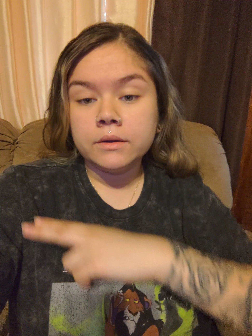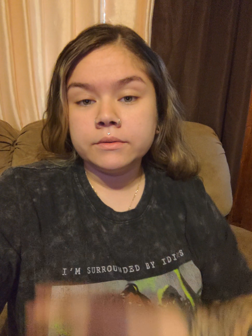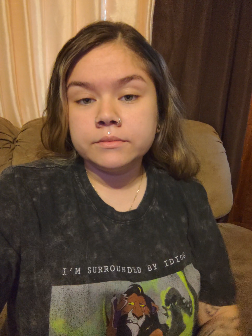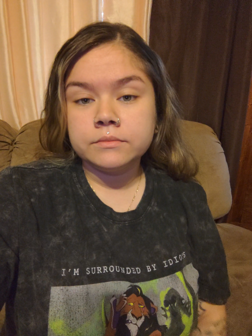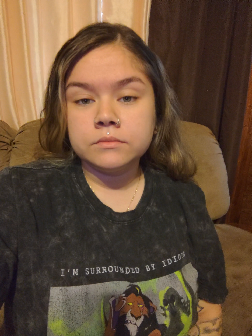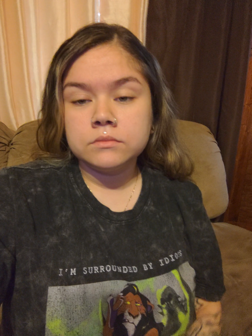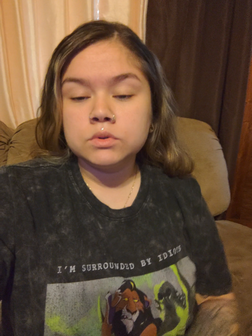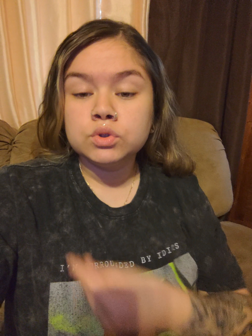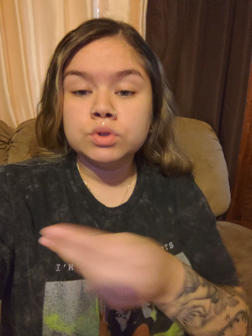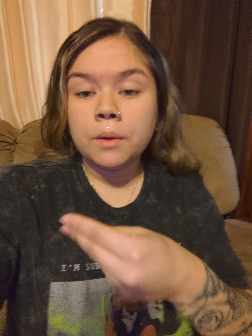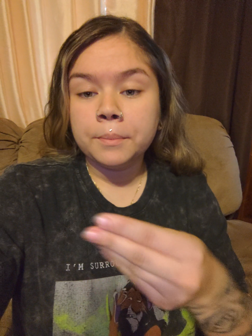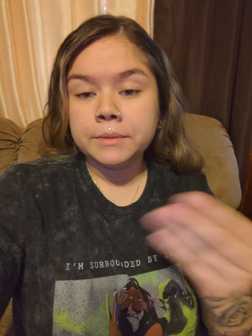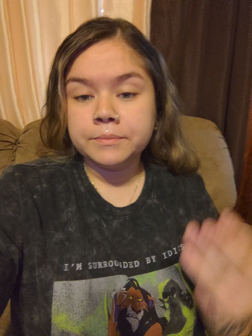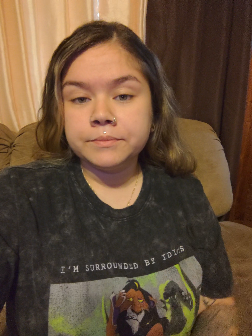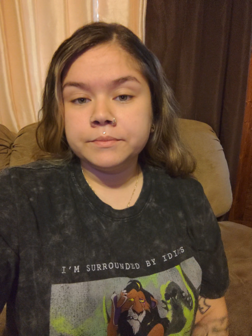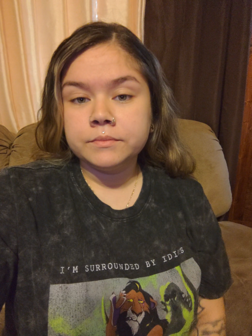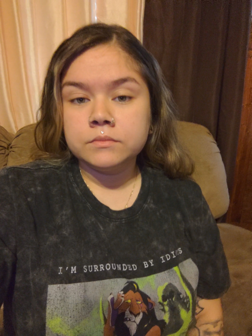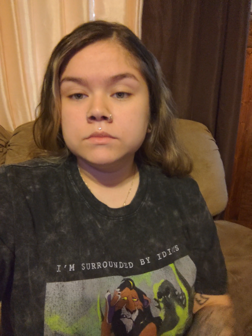shopping